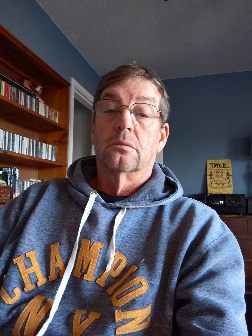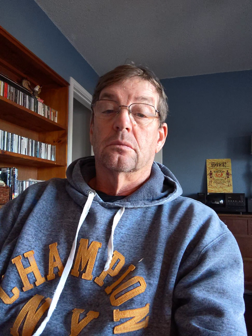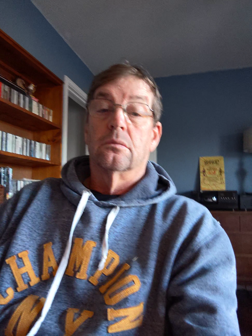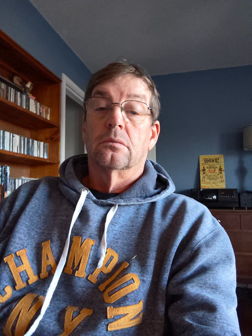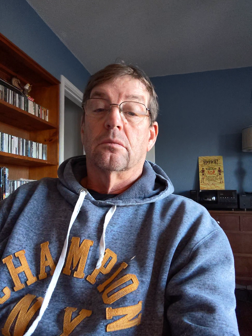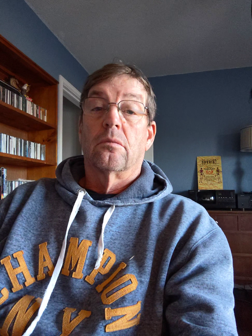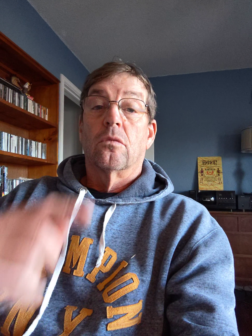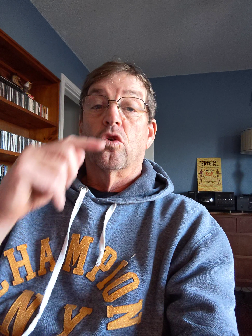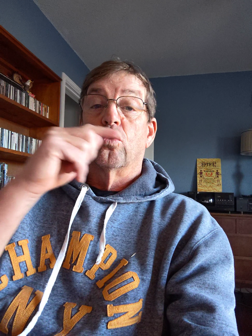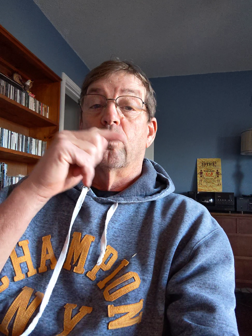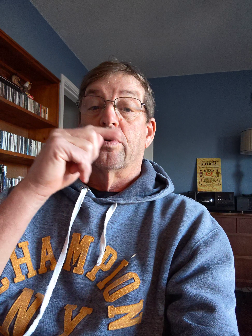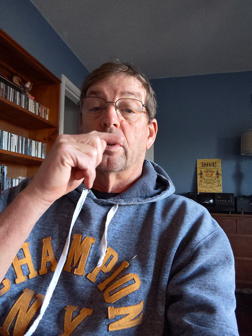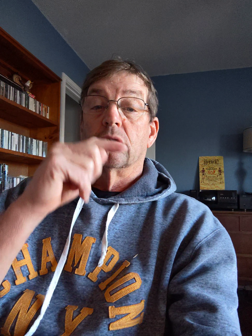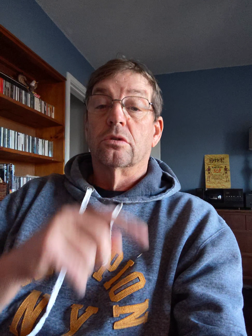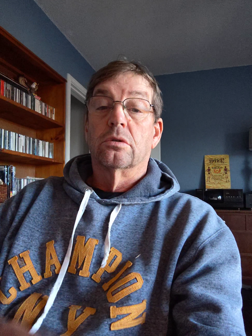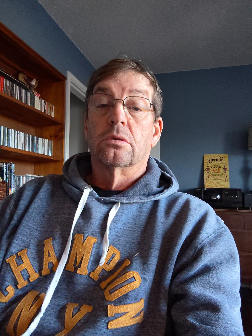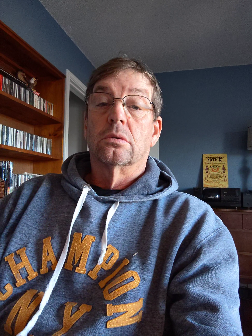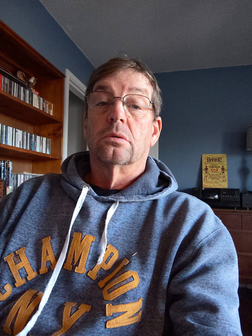toothbrush